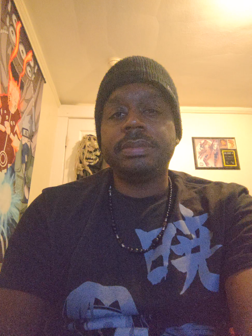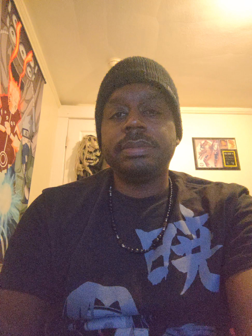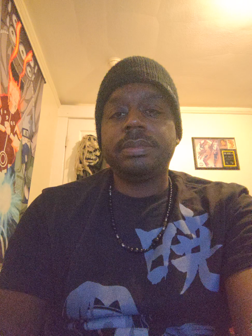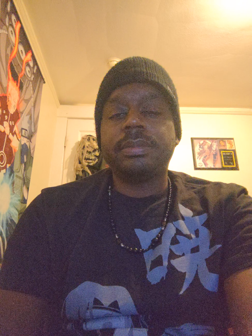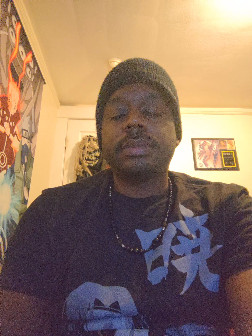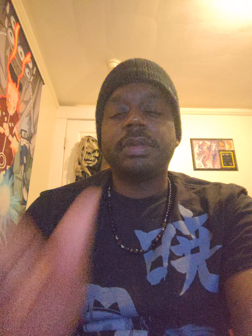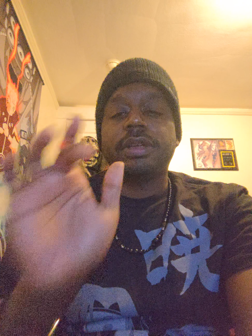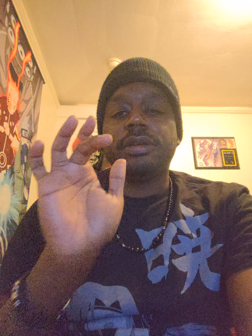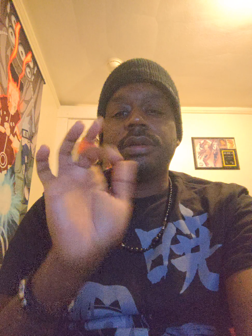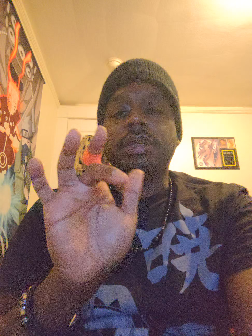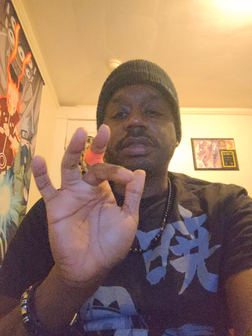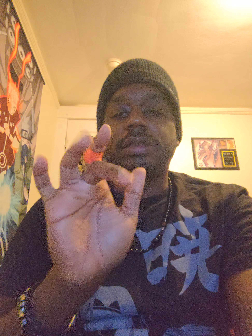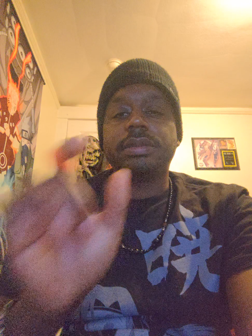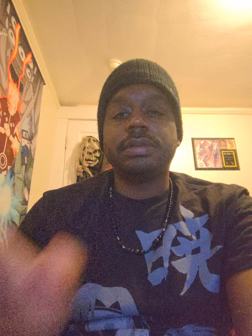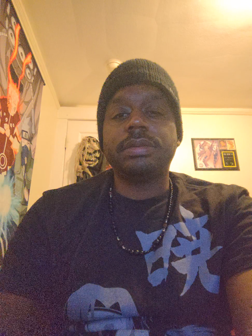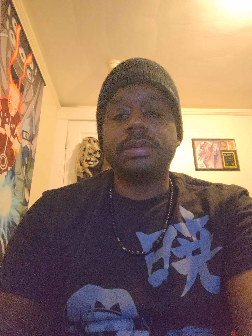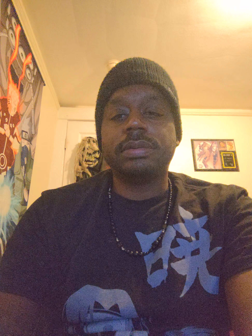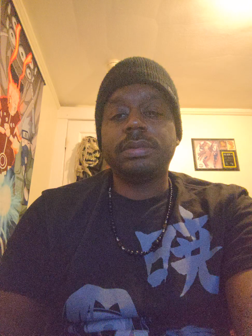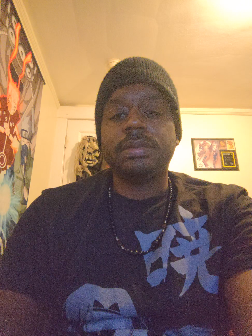touch